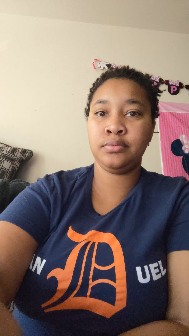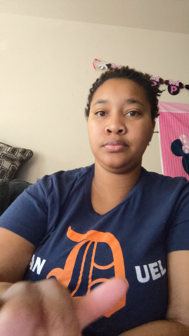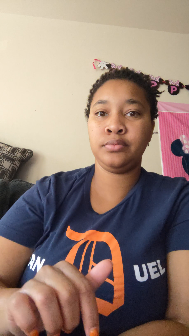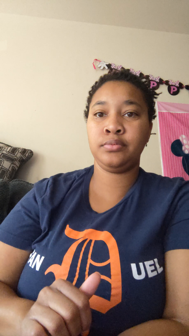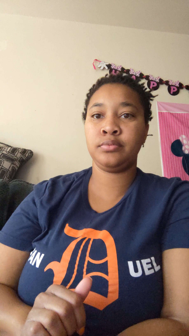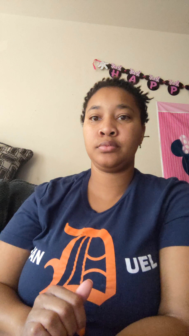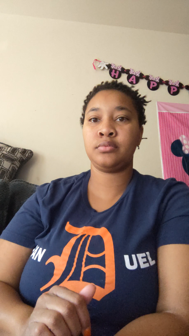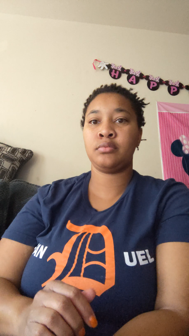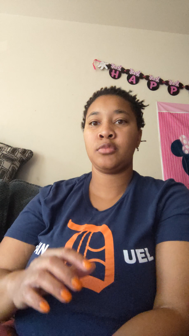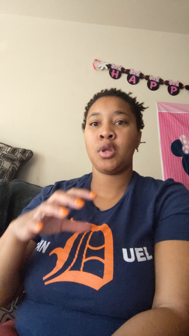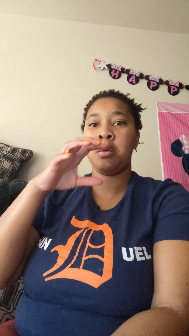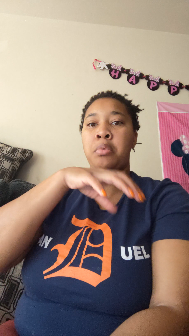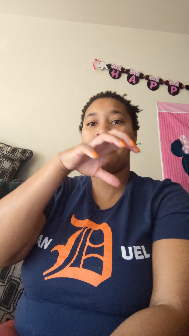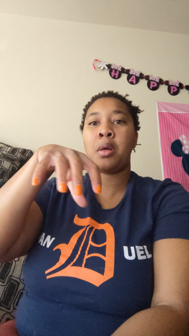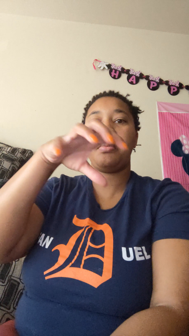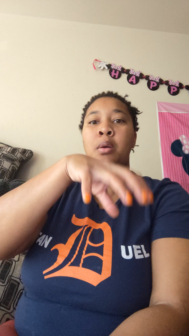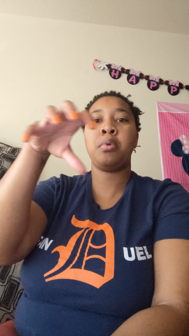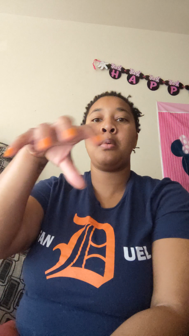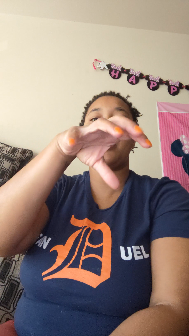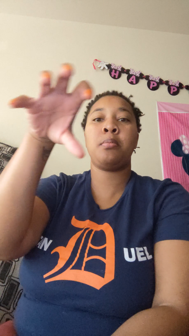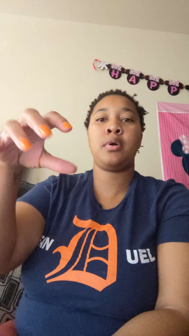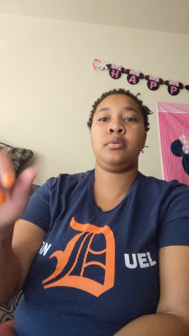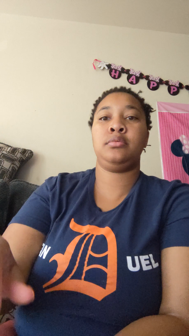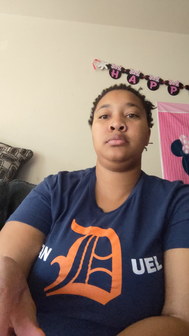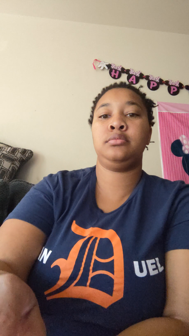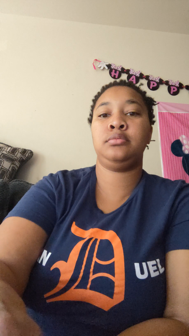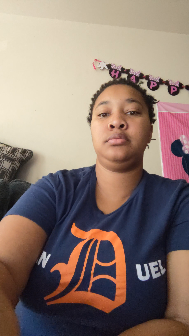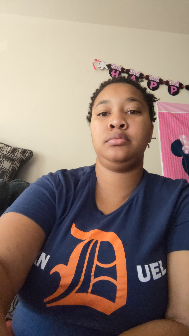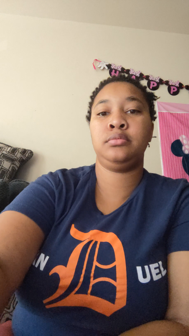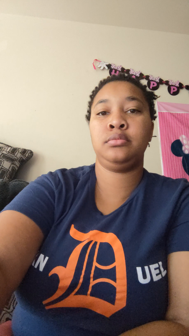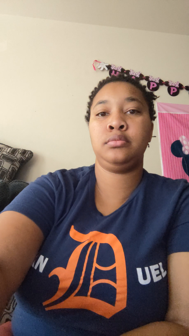block